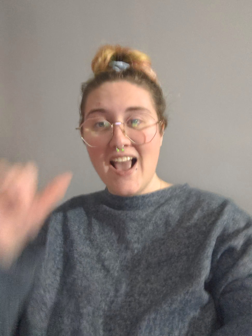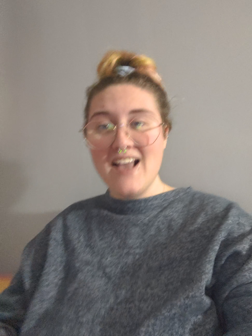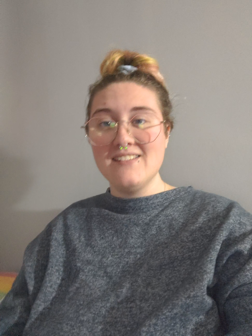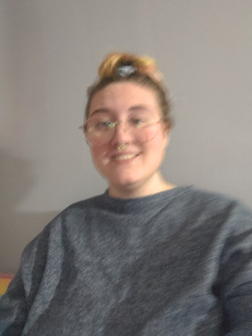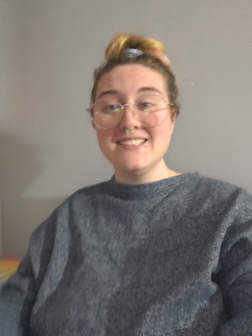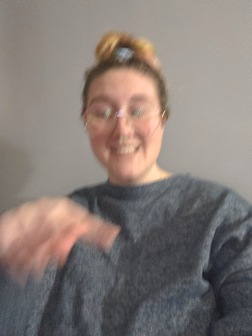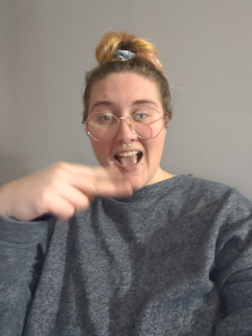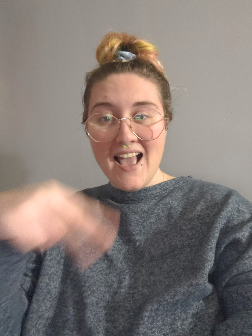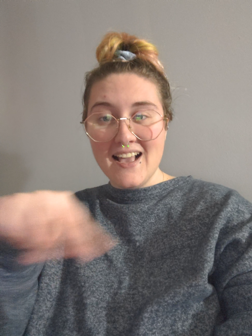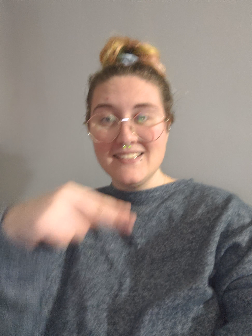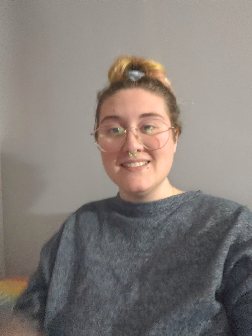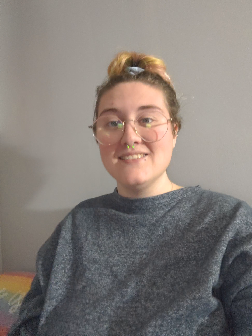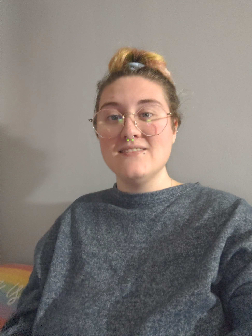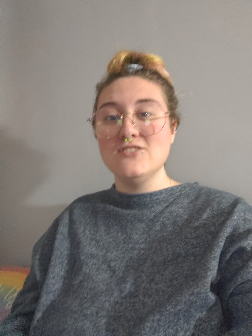dance